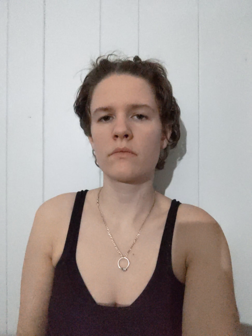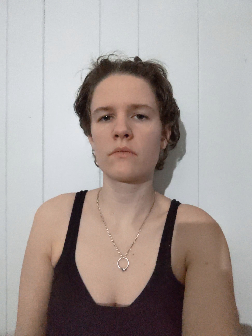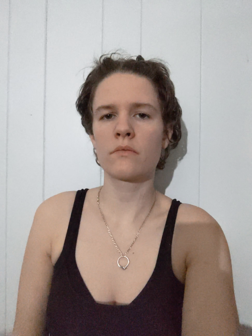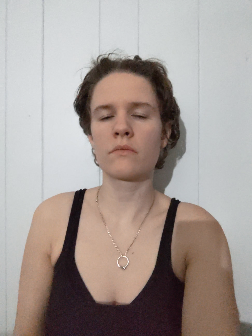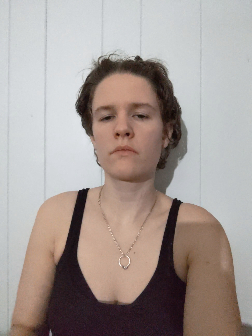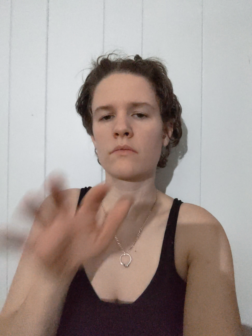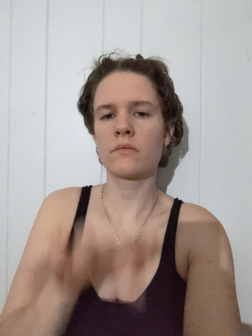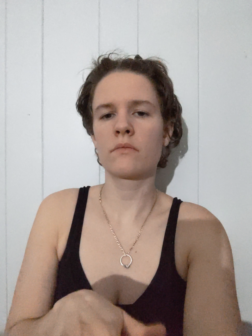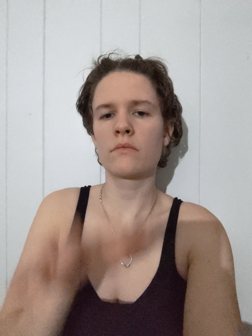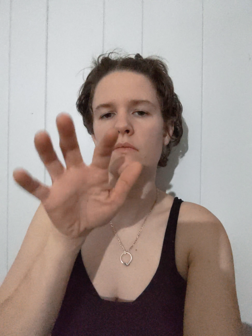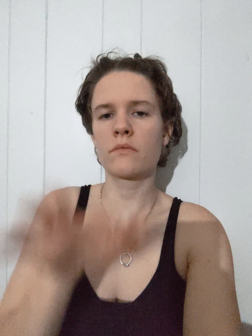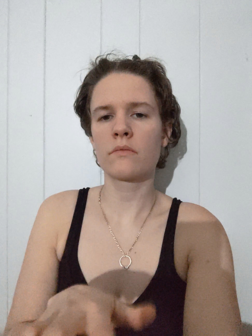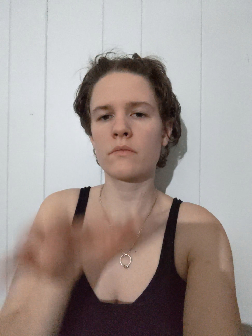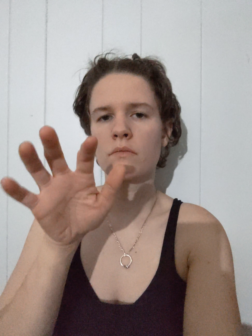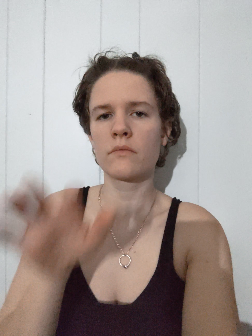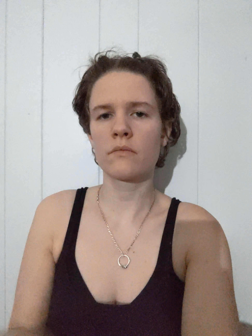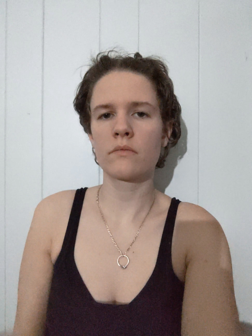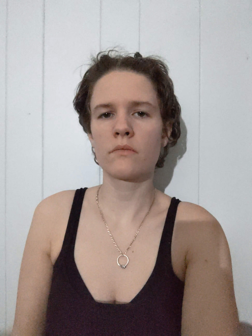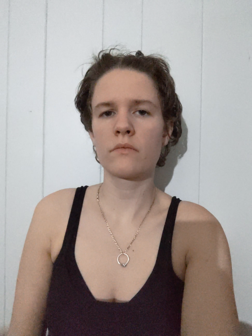alligator